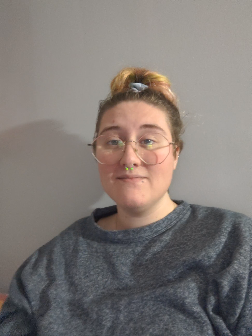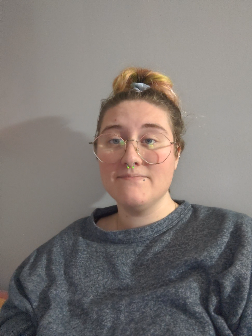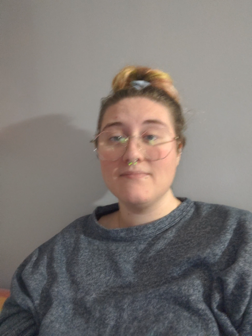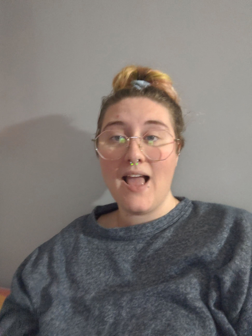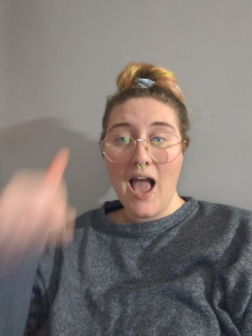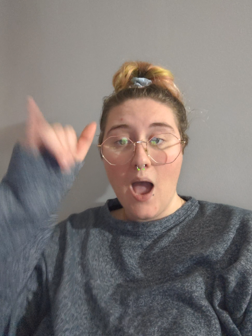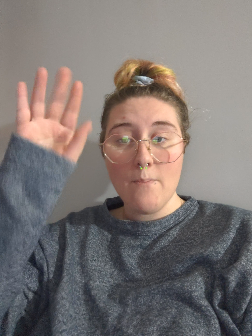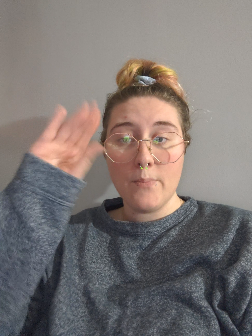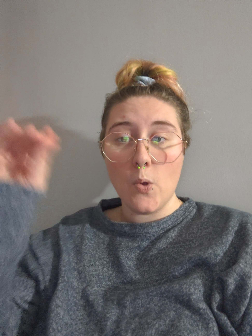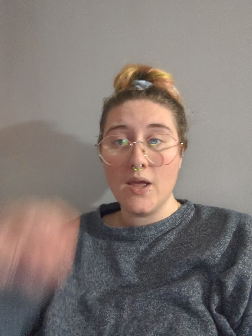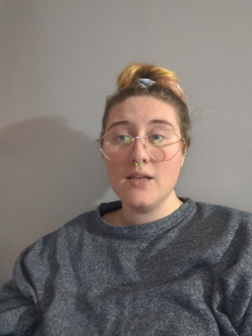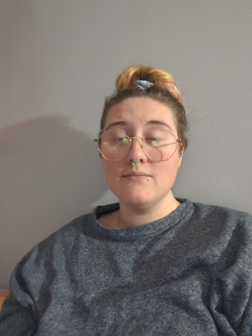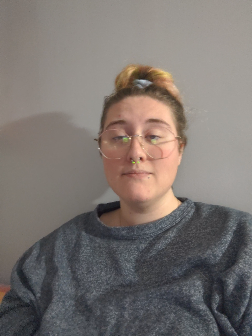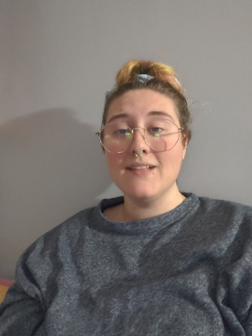cowboy